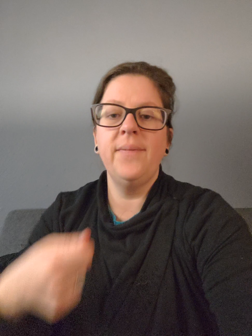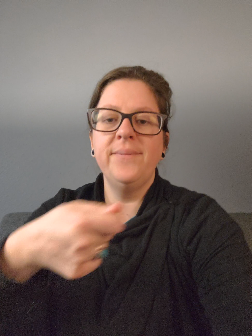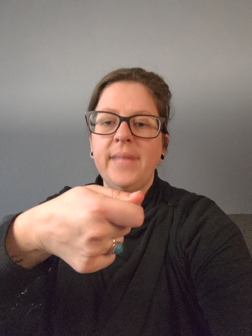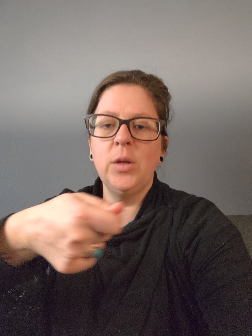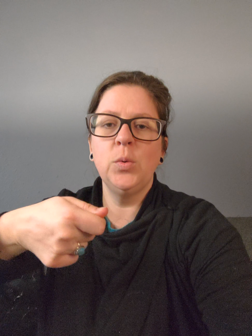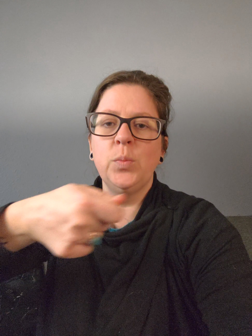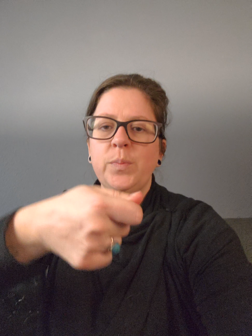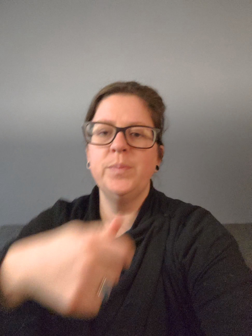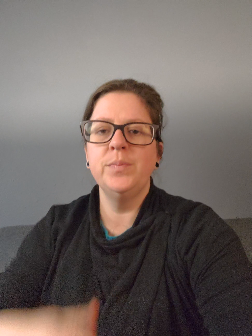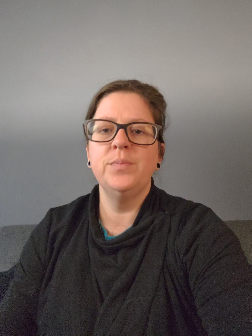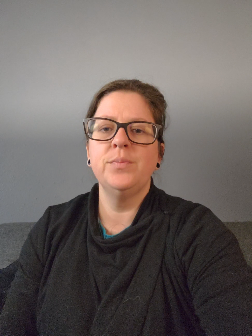vacuum